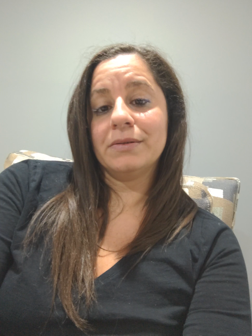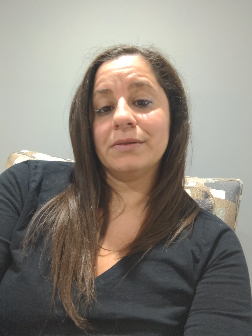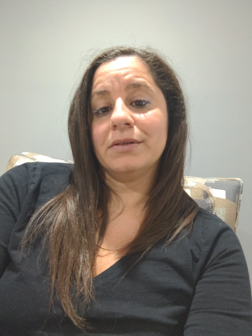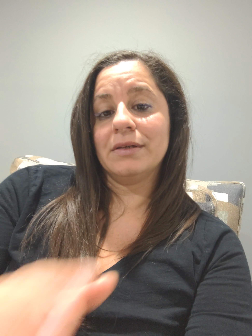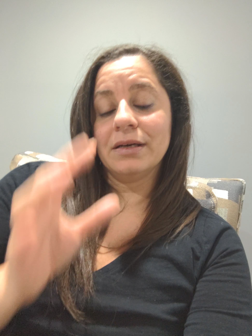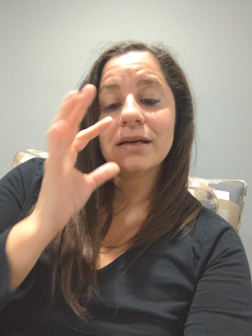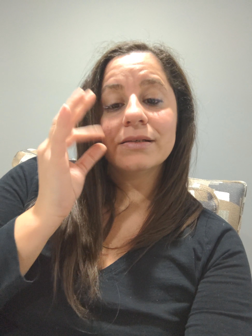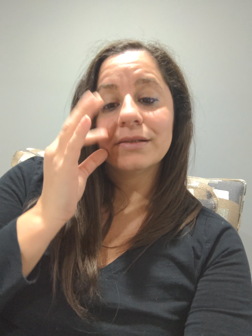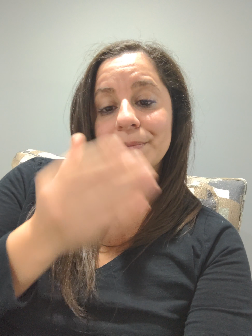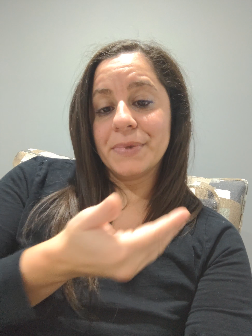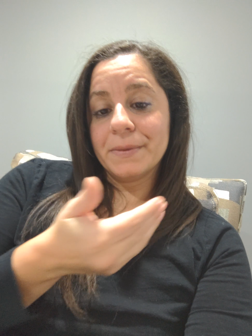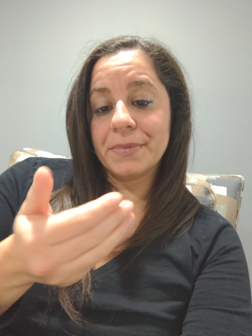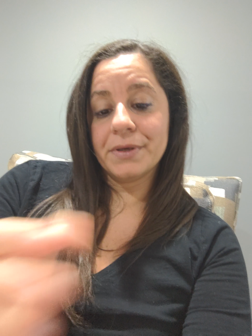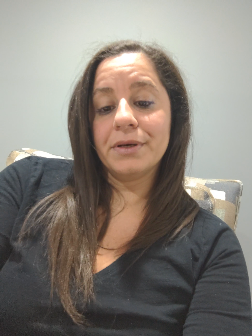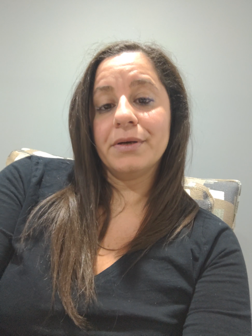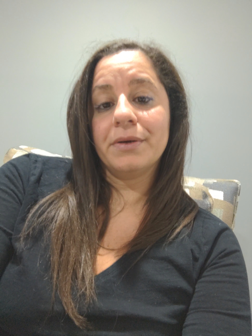kitty